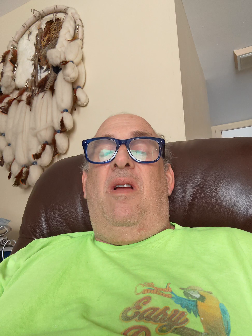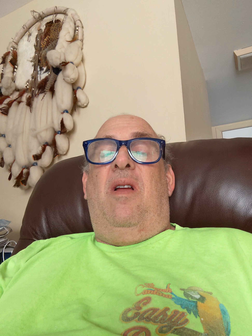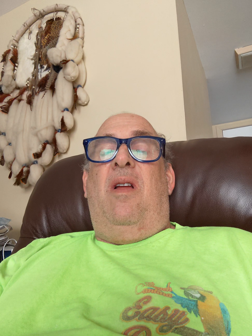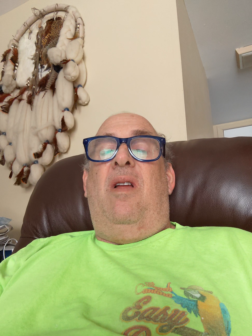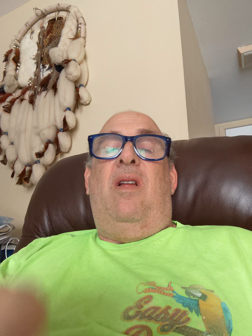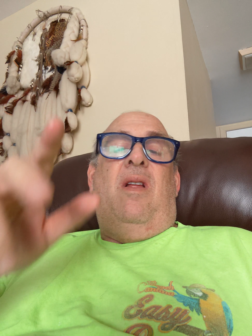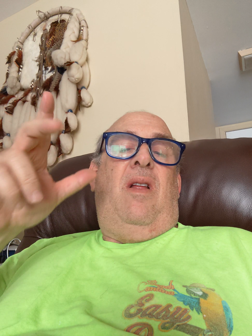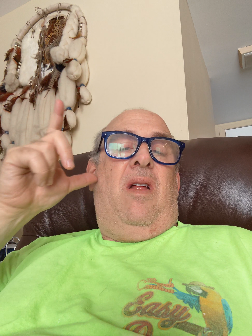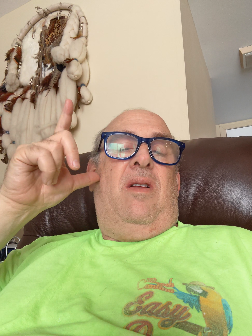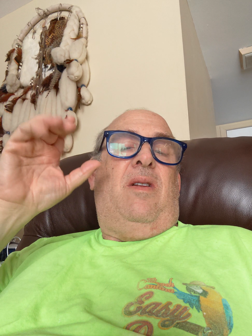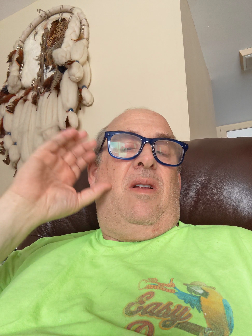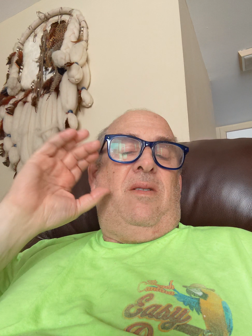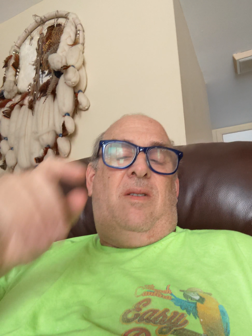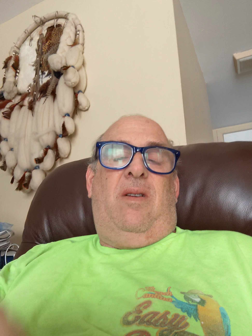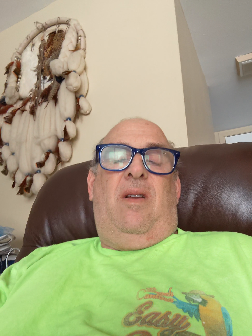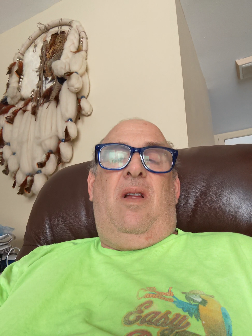listen